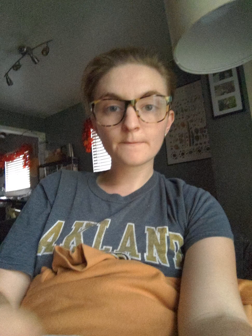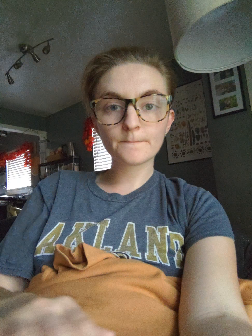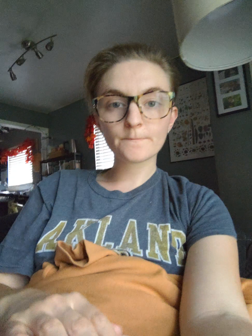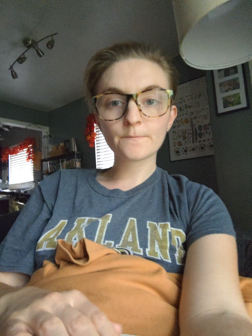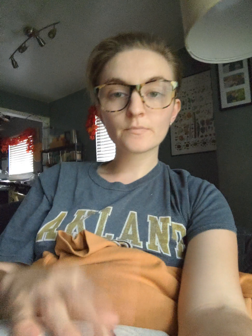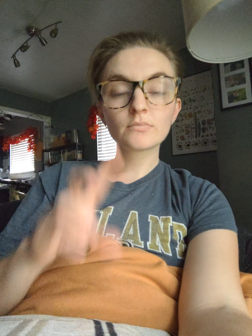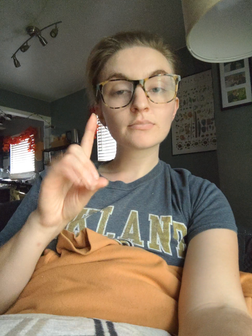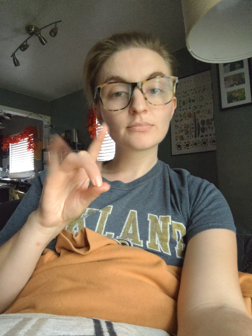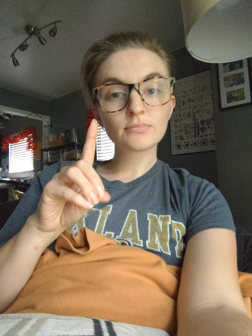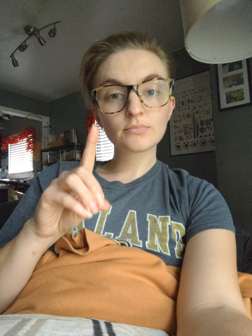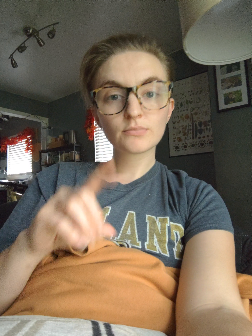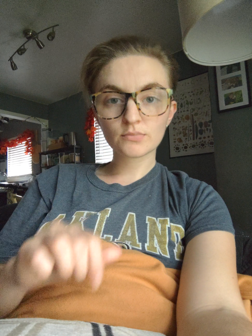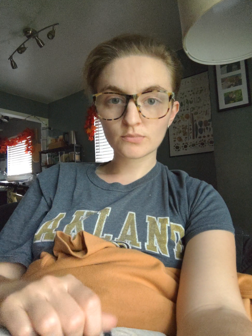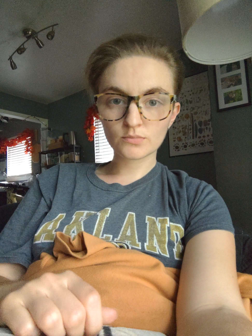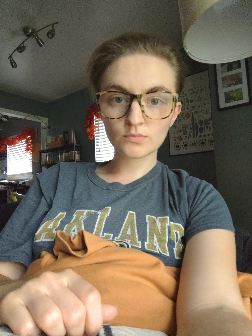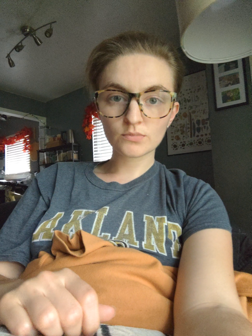did